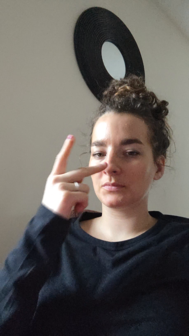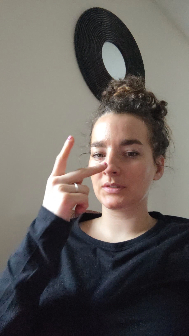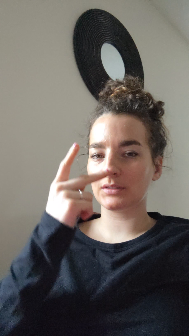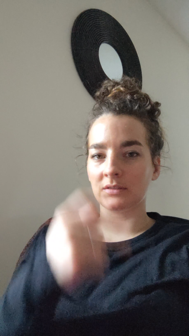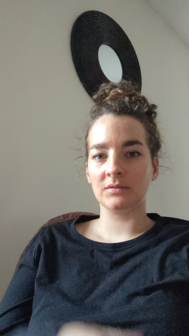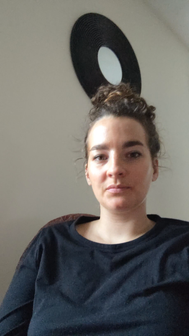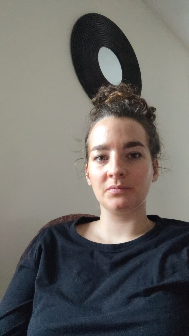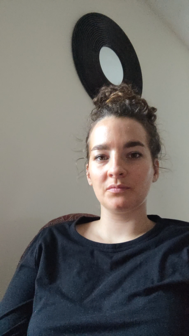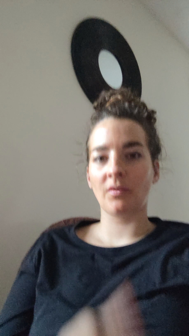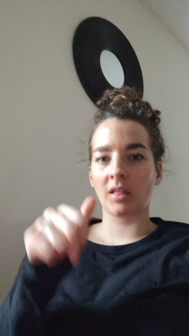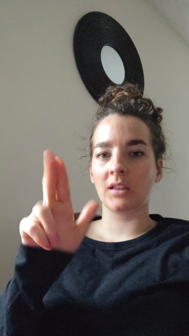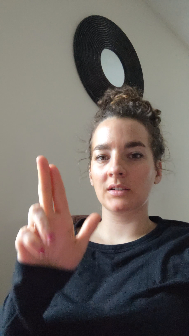lick